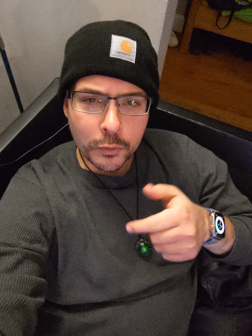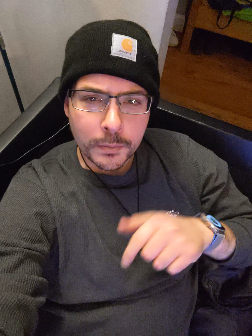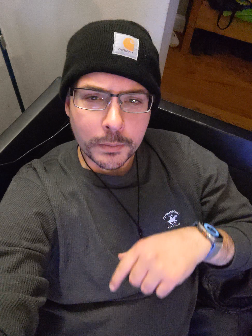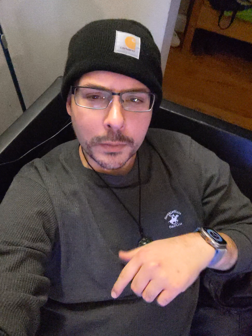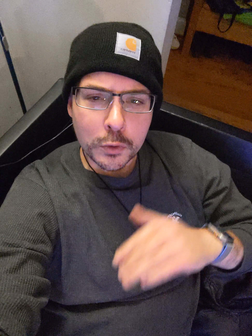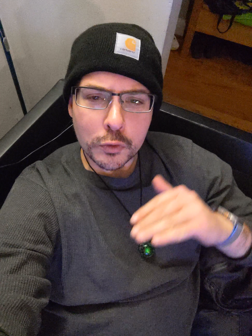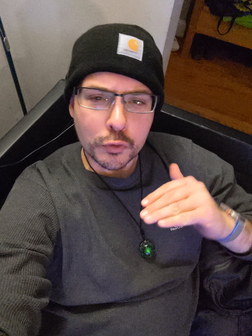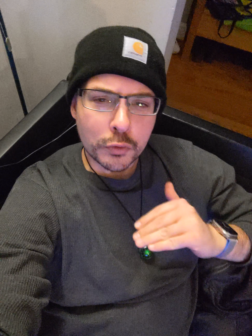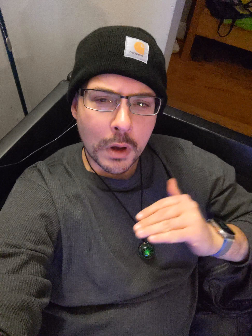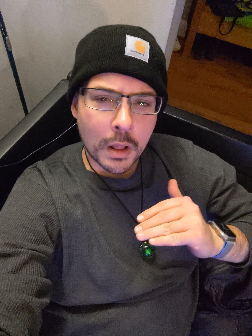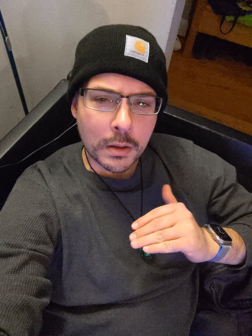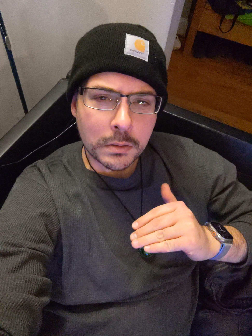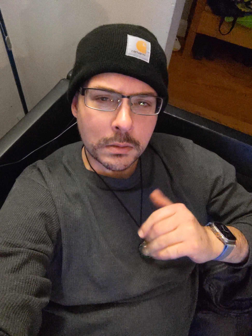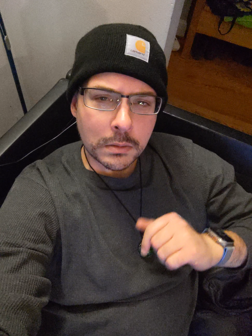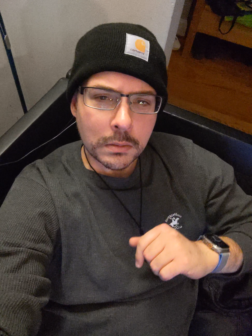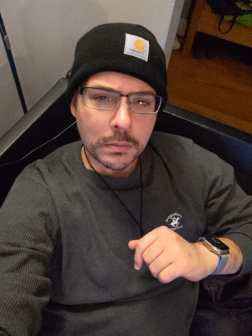child